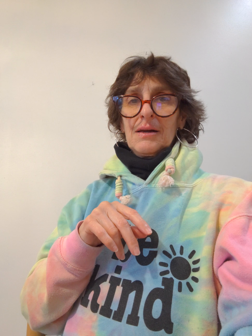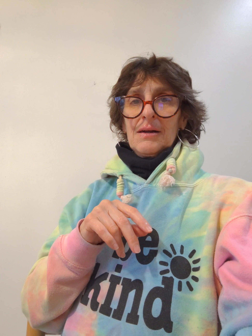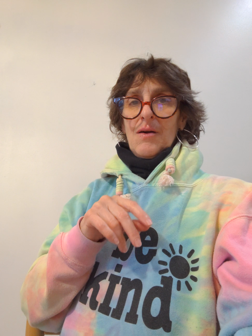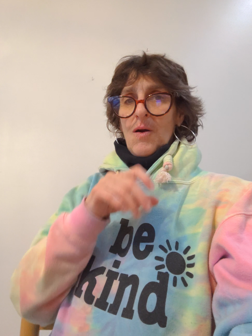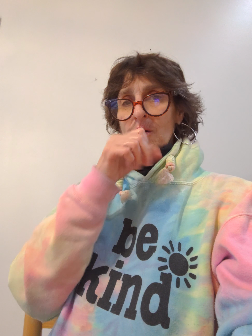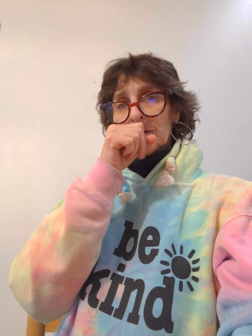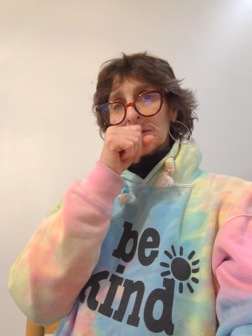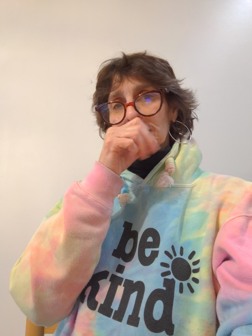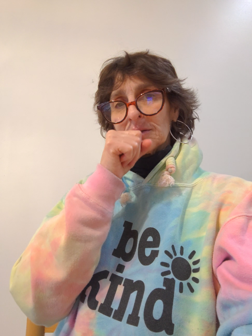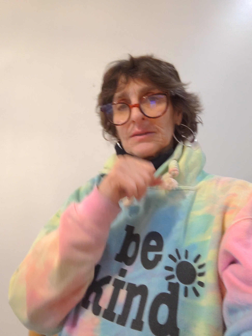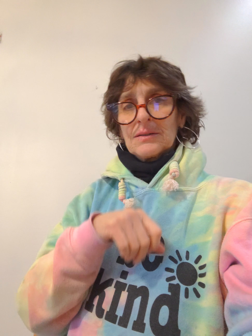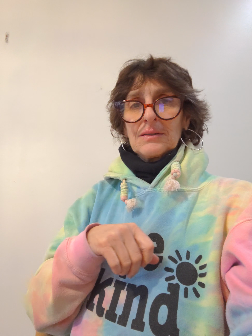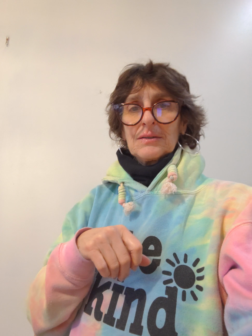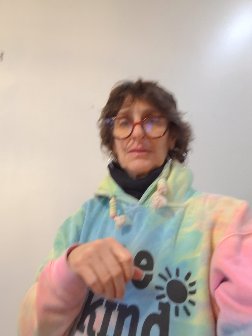orange